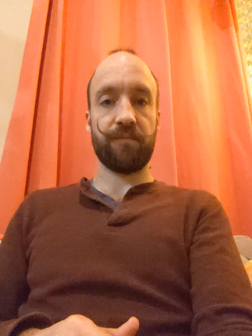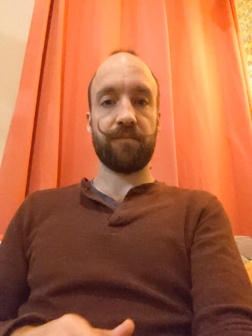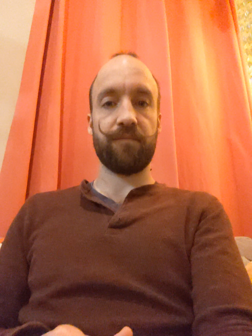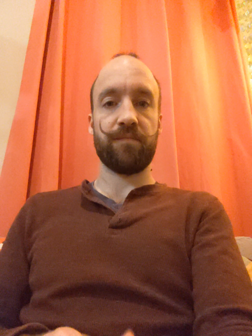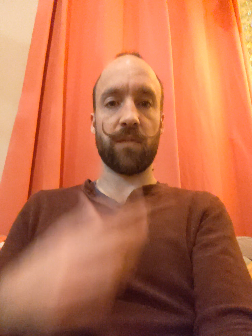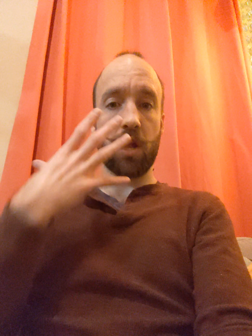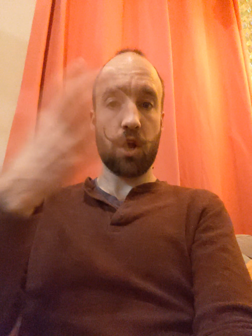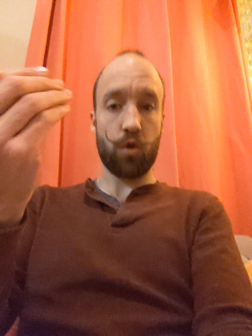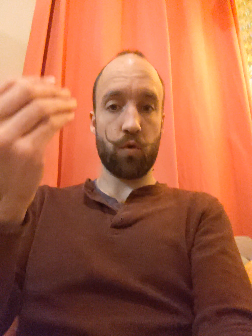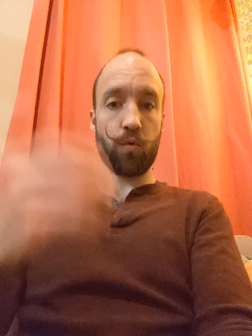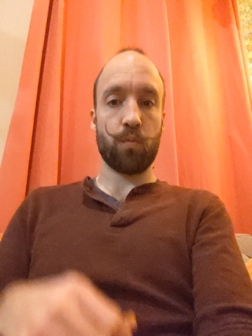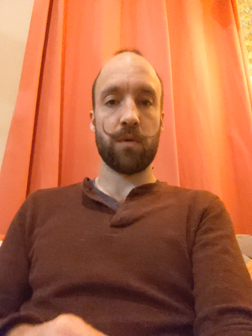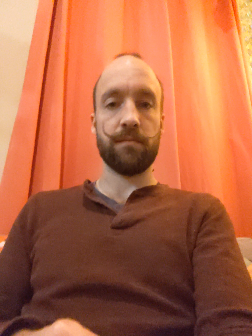go